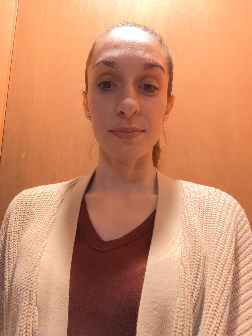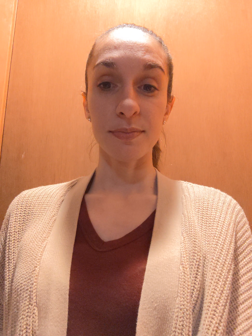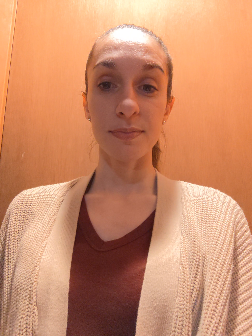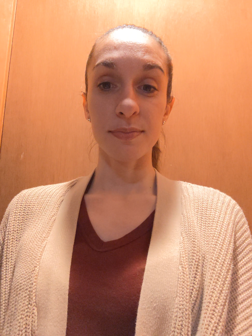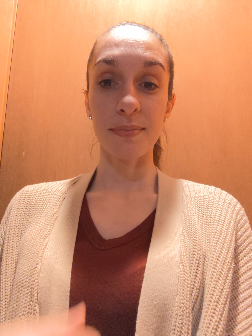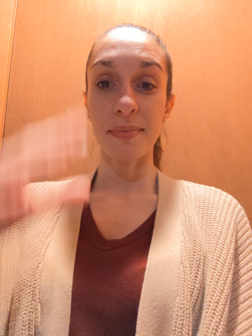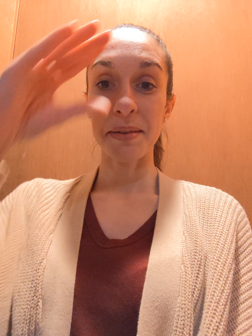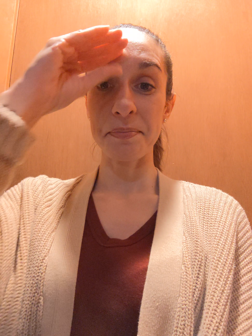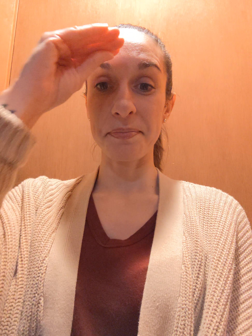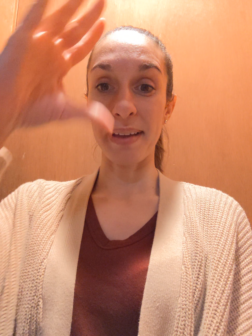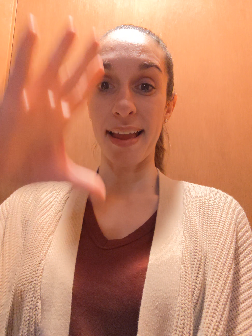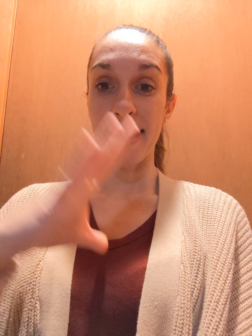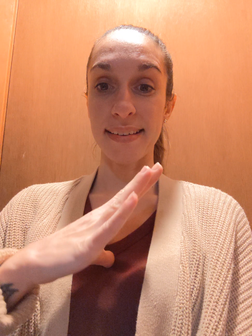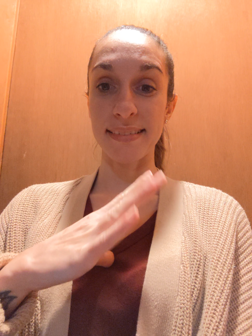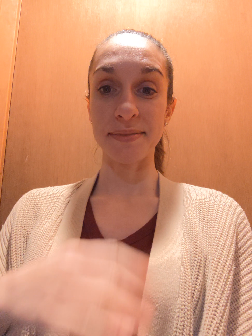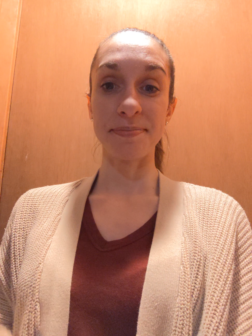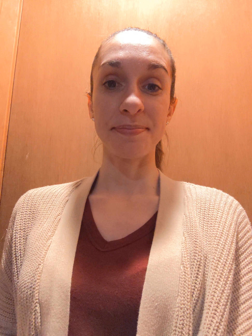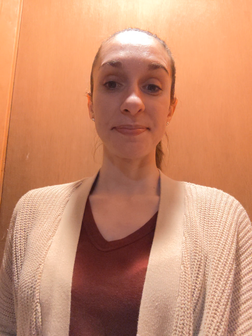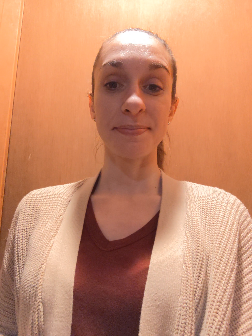man